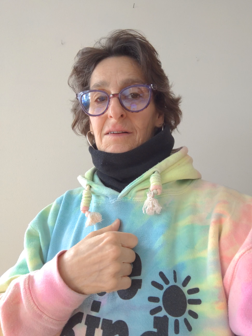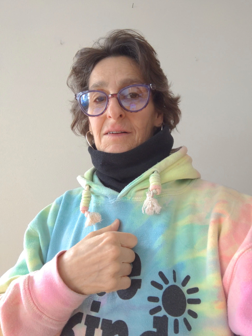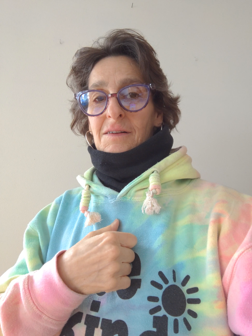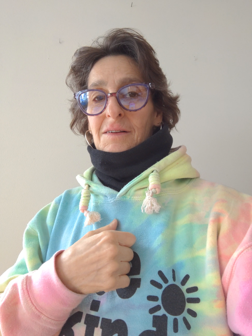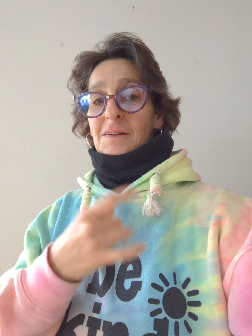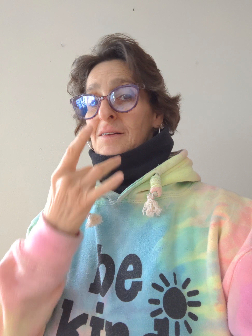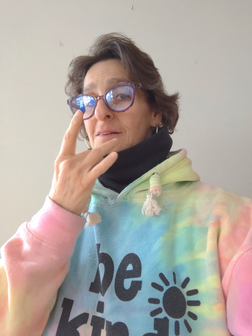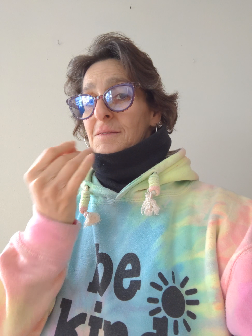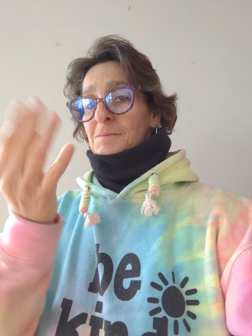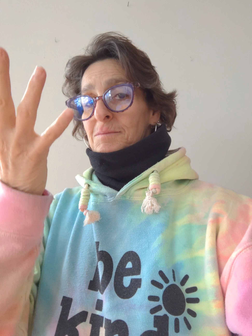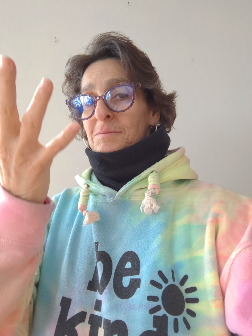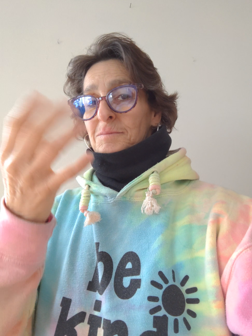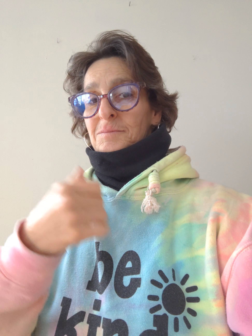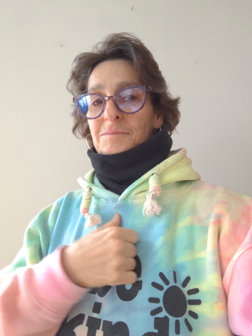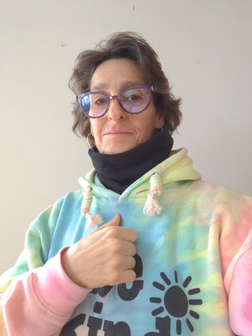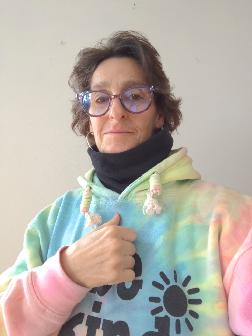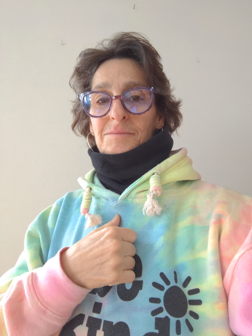lamp